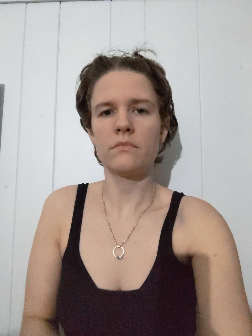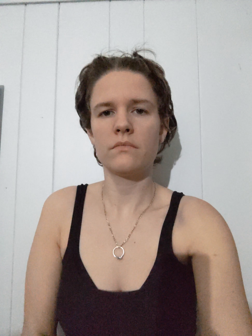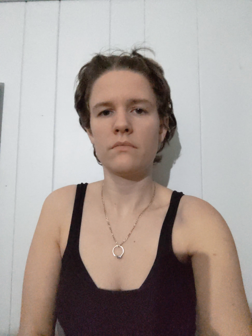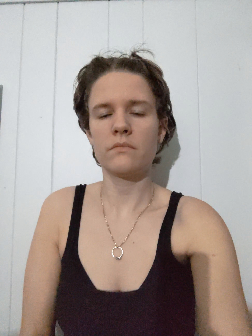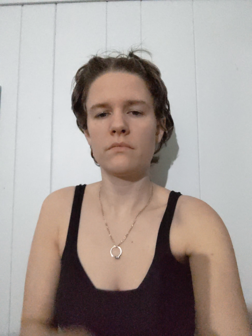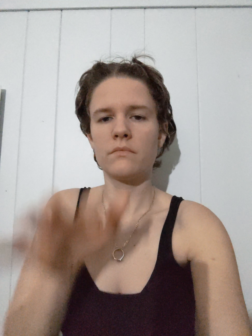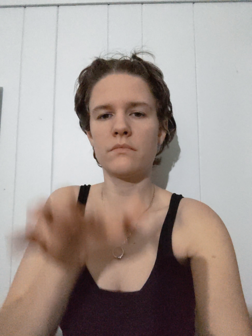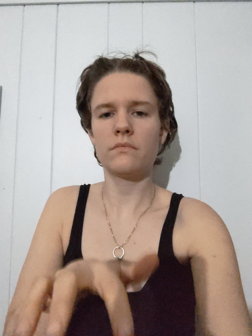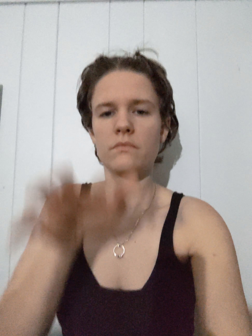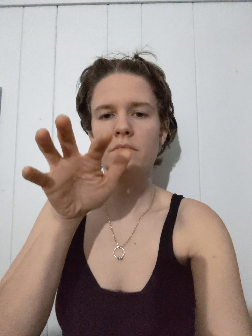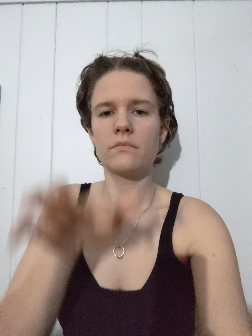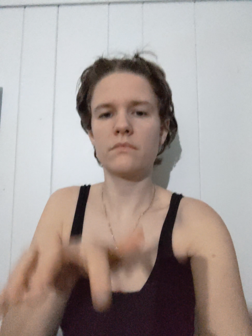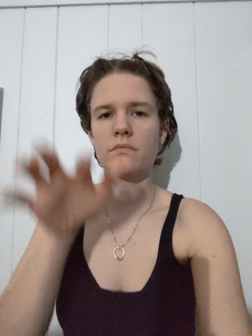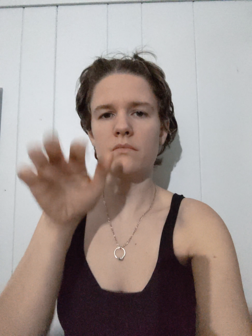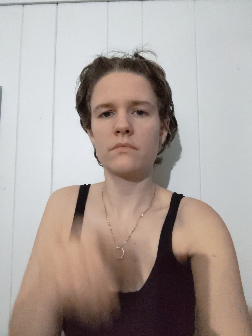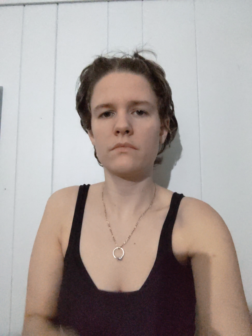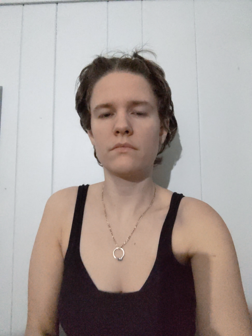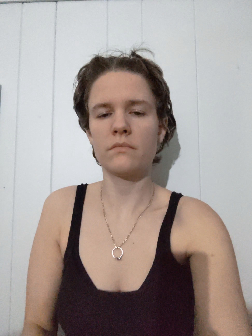alligator